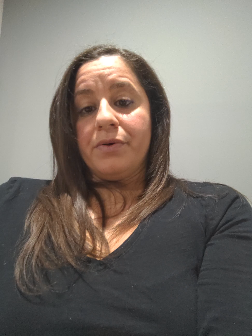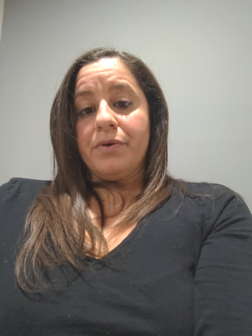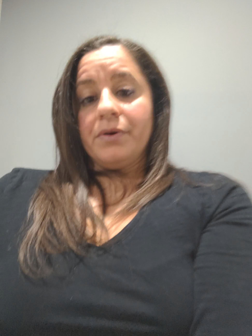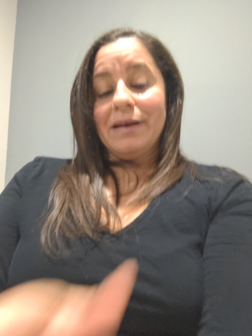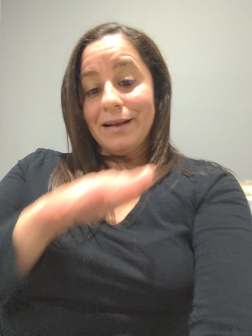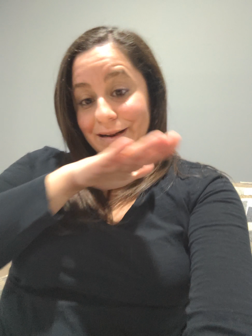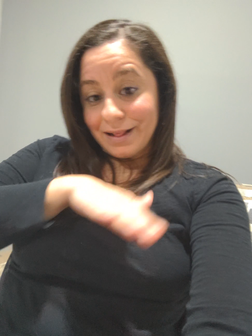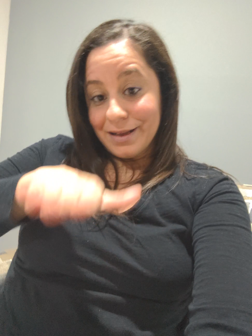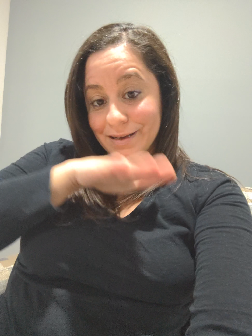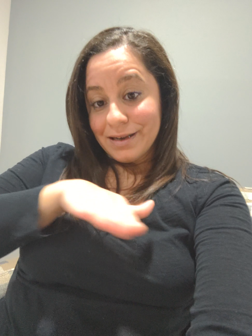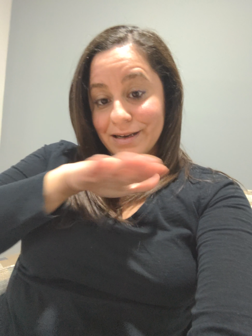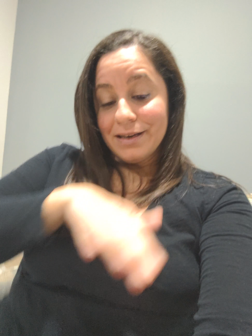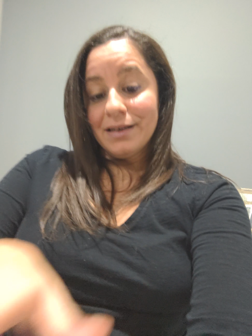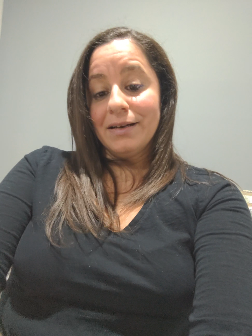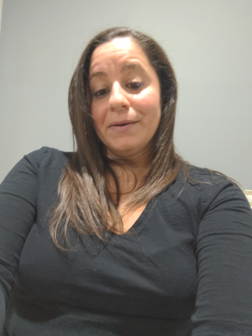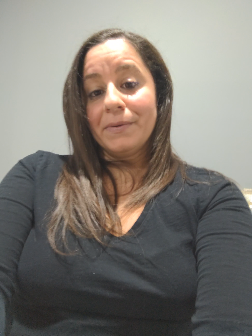clean